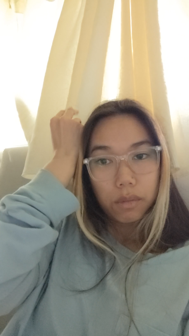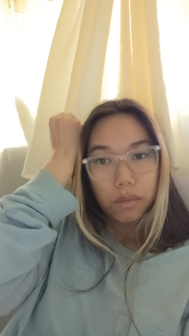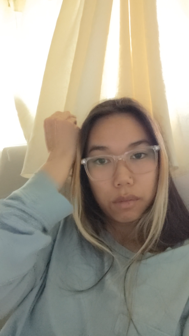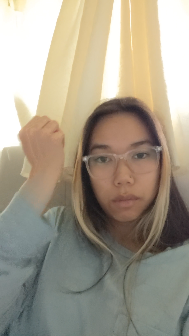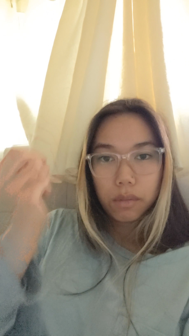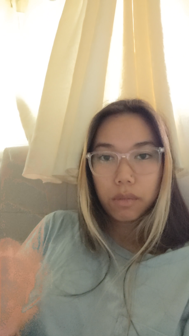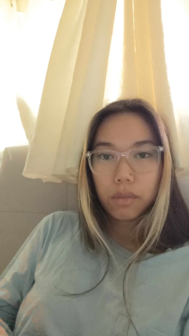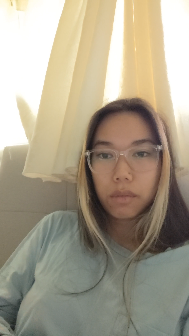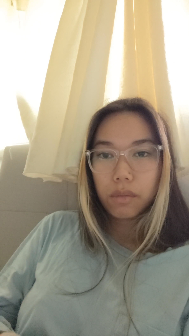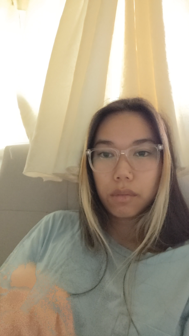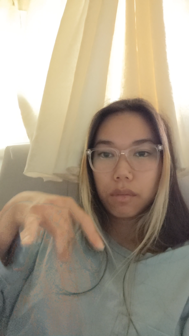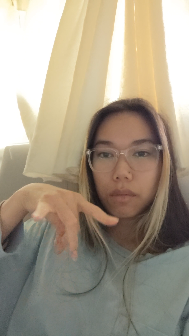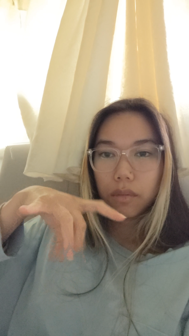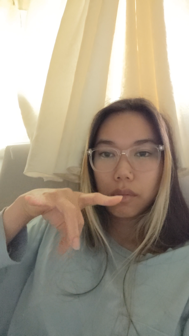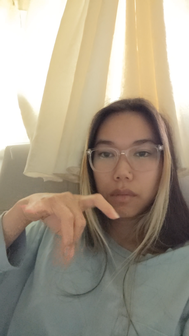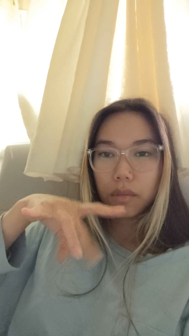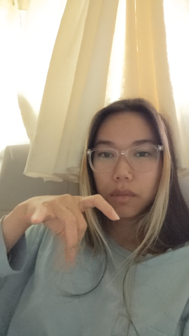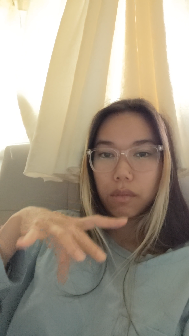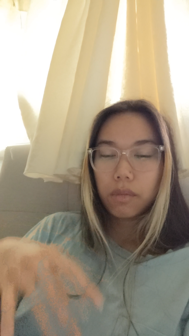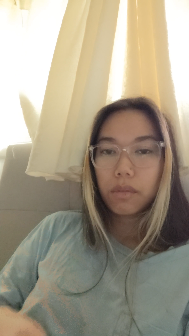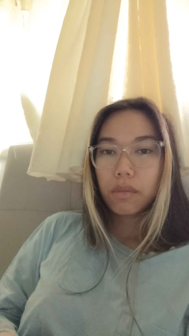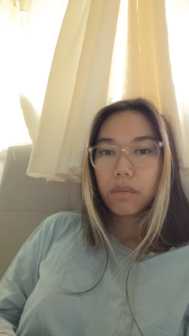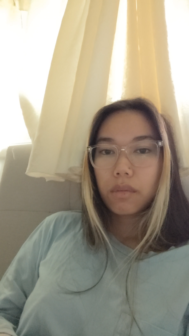pumpkin